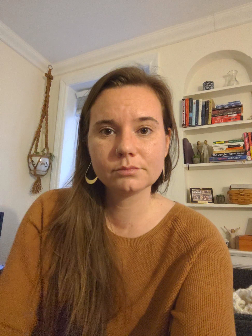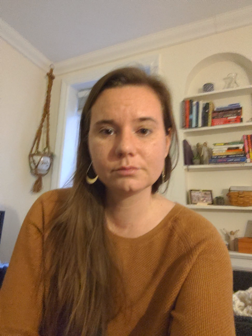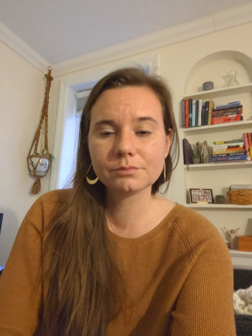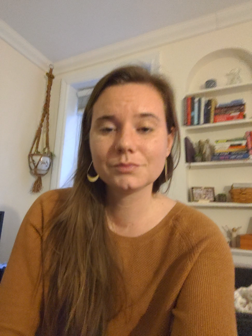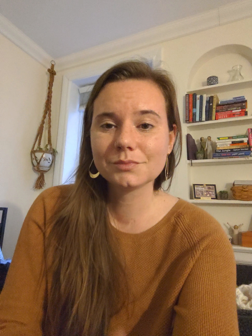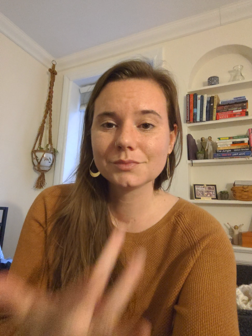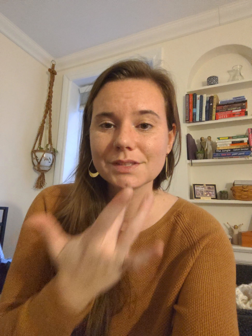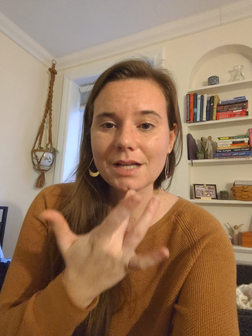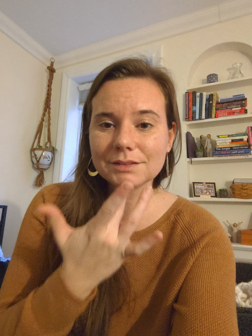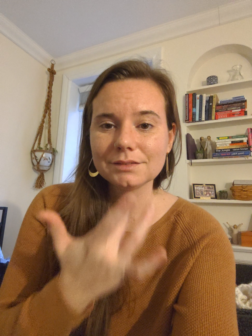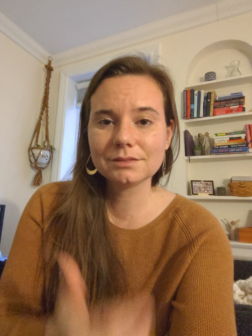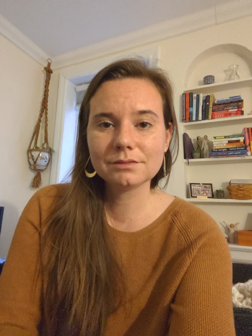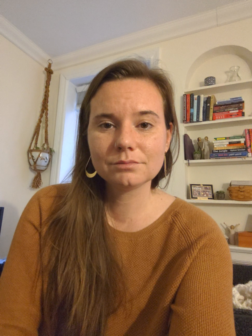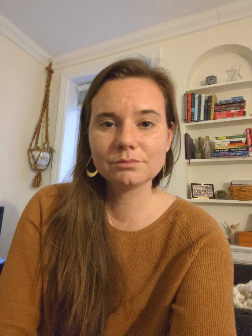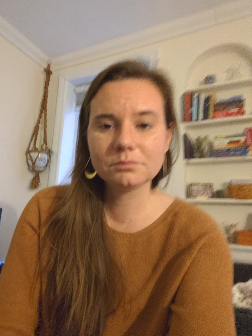taste